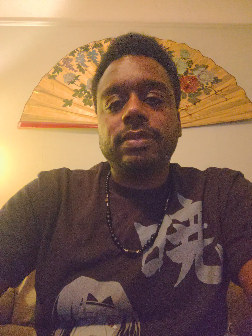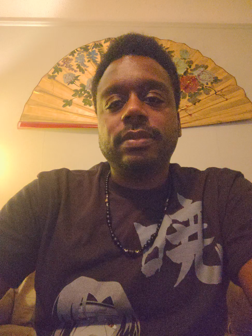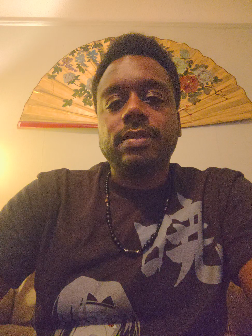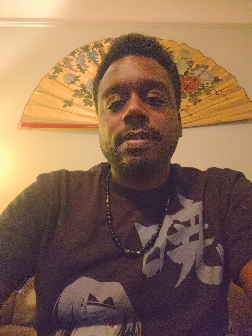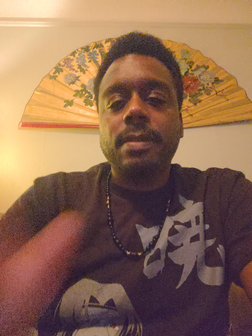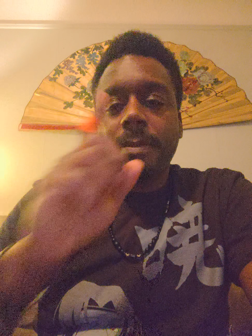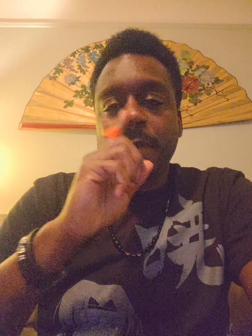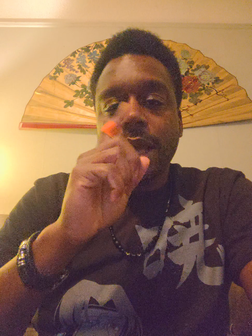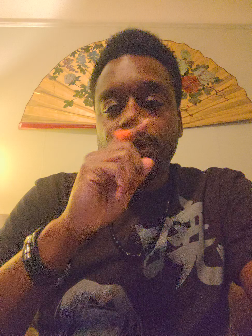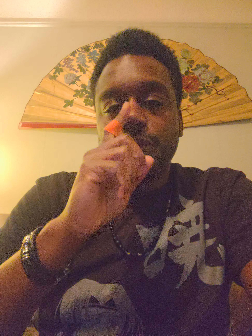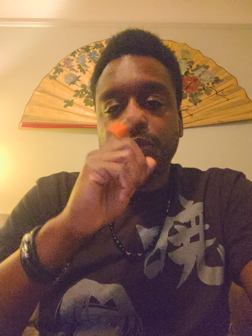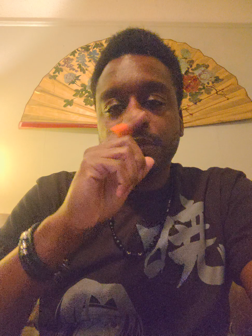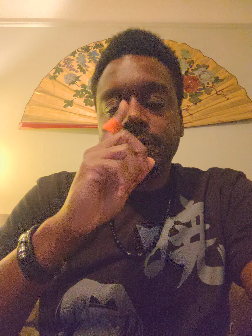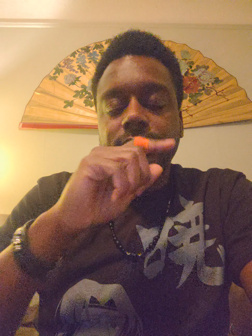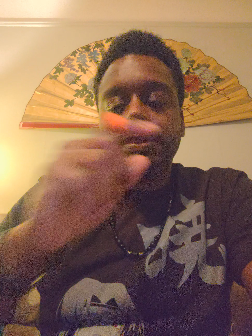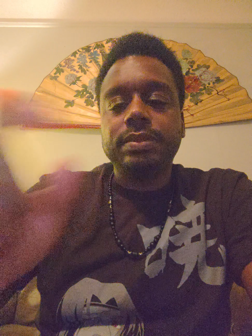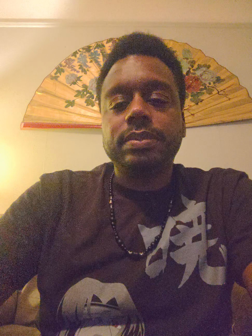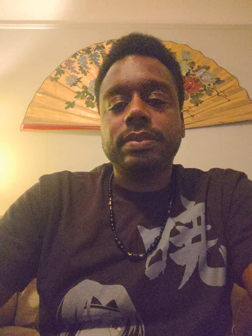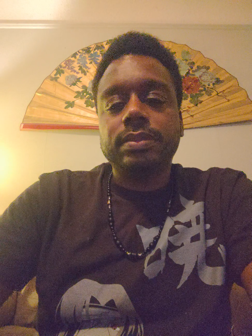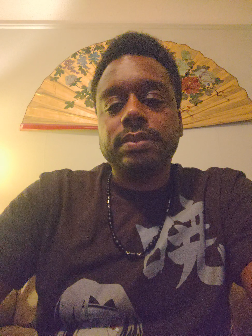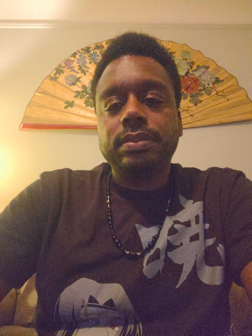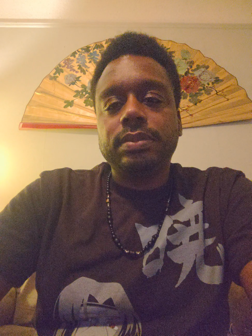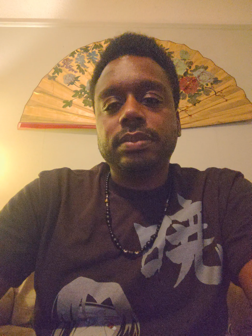mouse